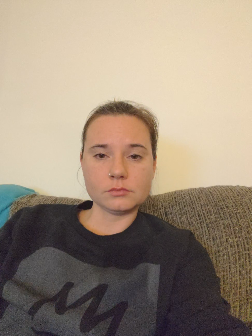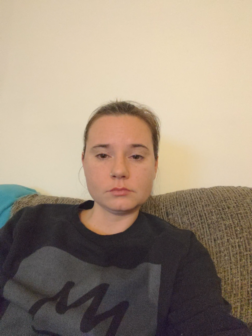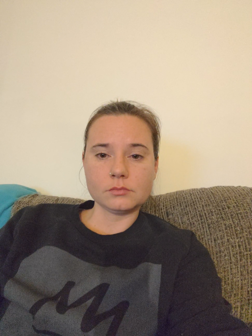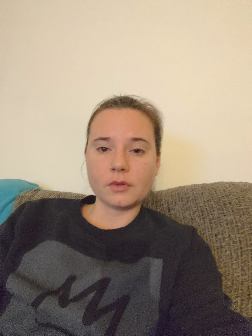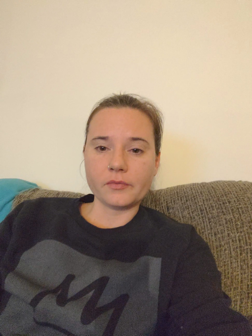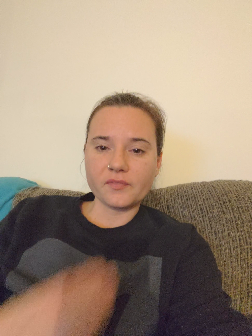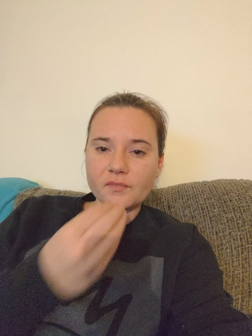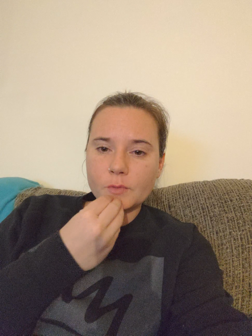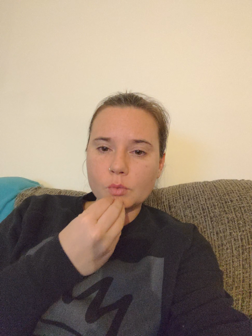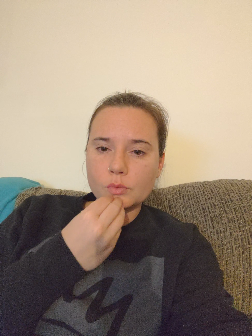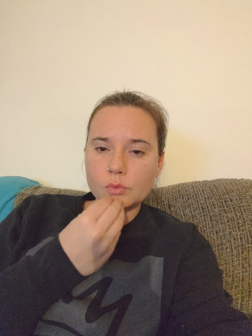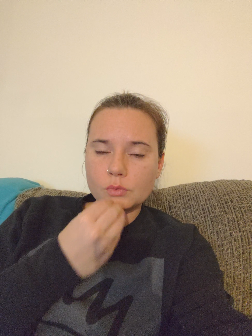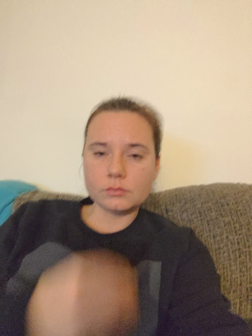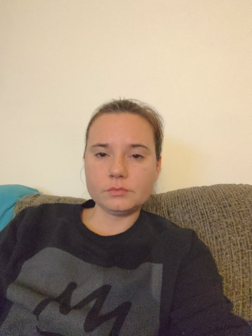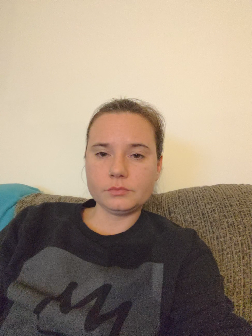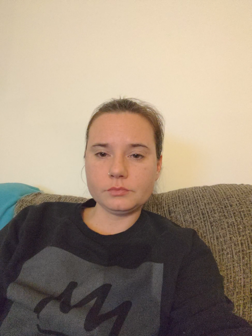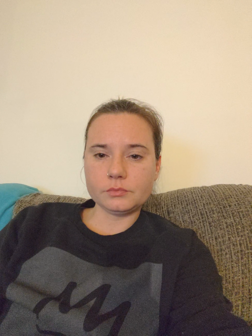food